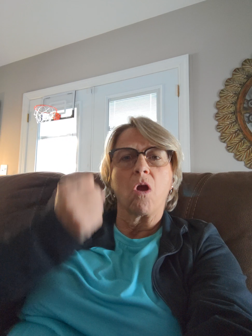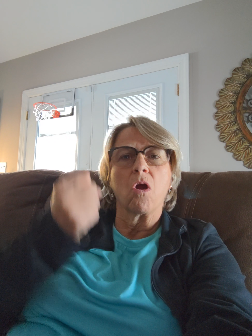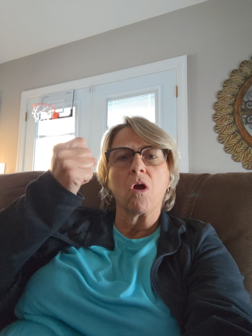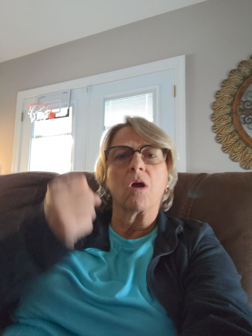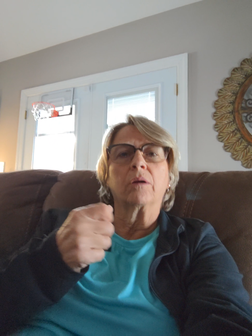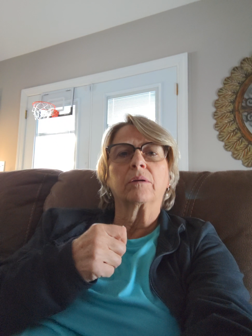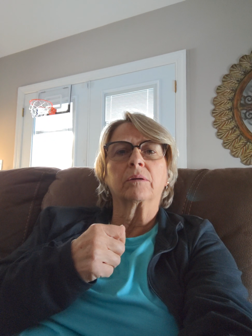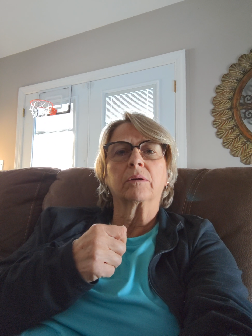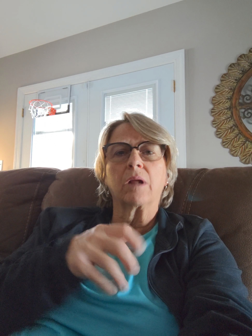car